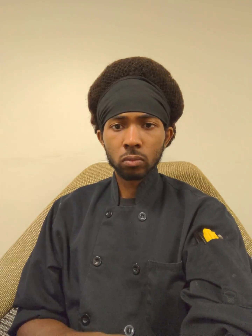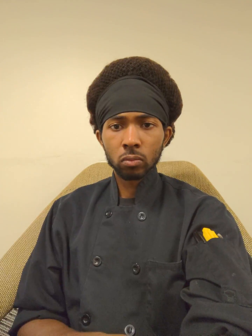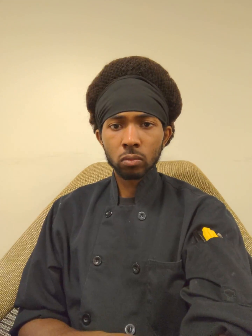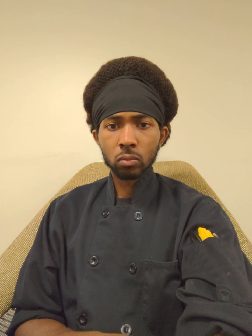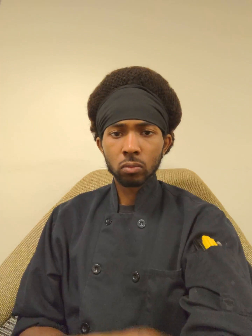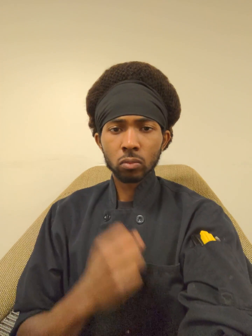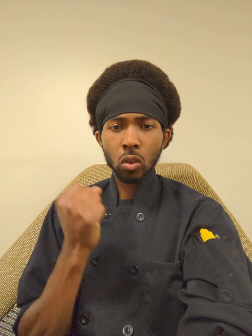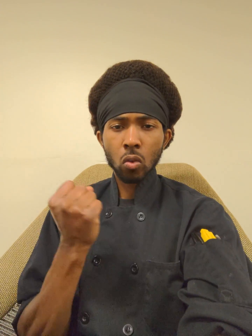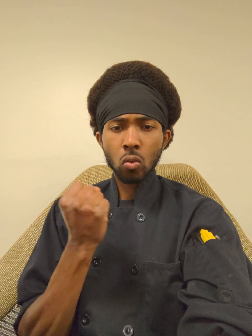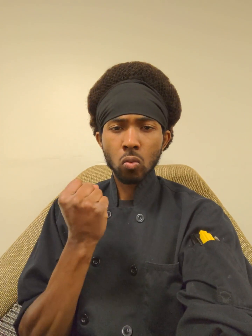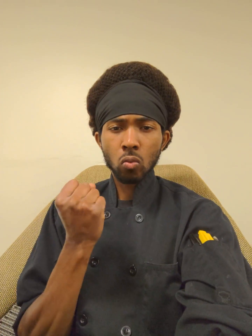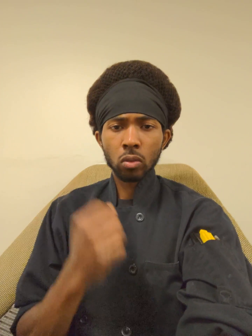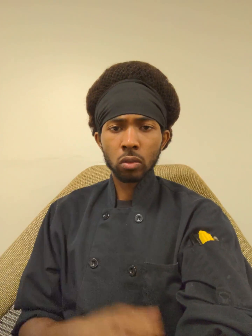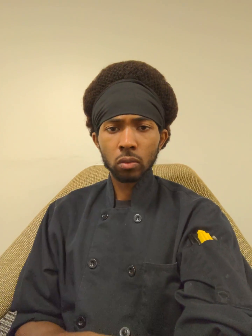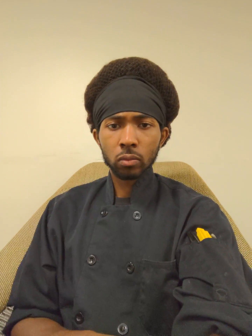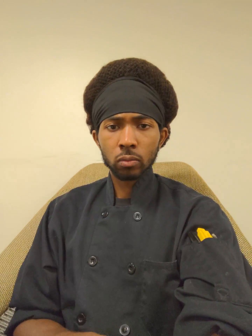hold